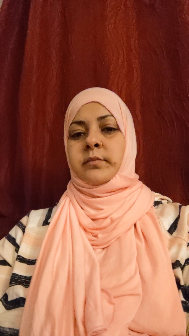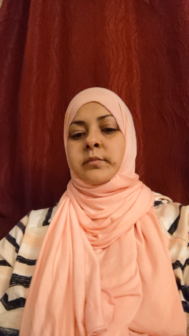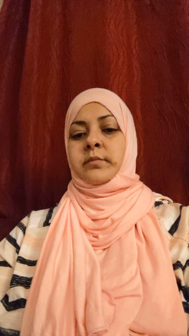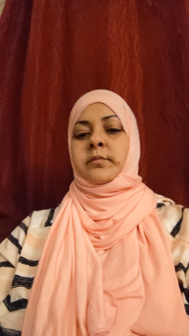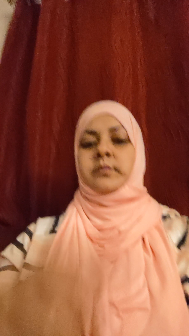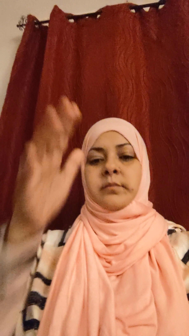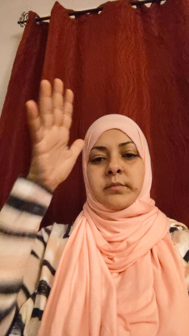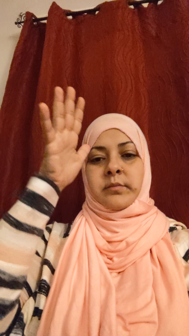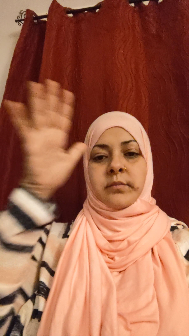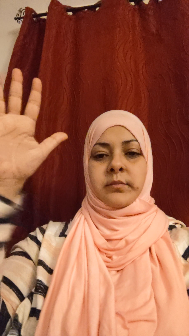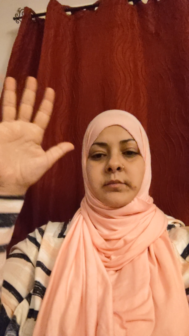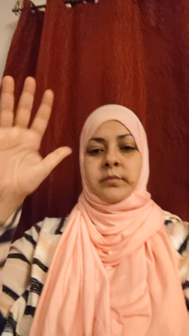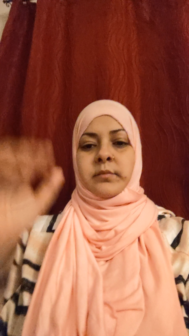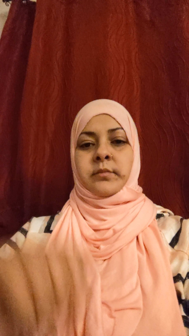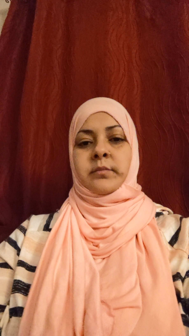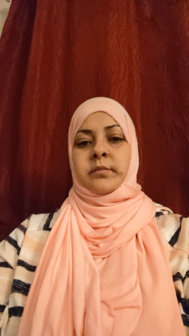moose